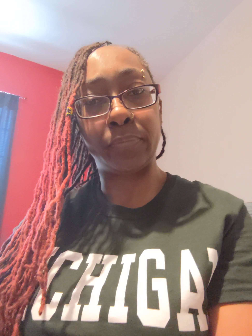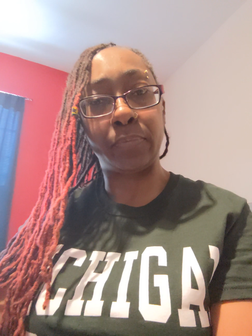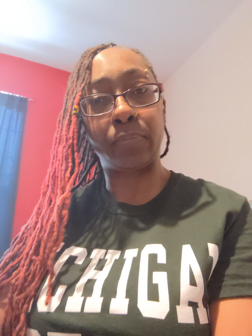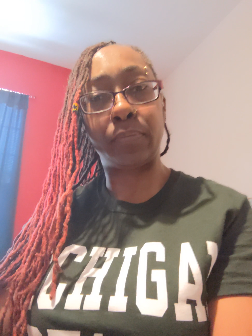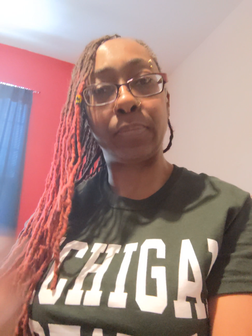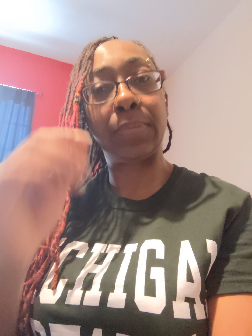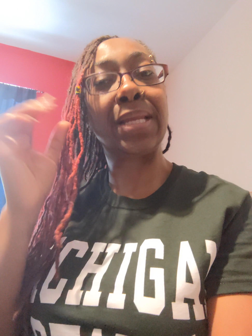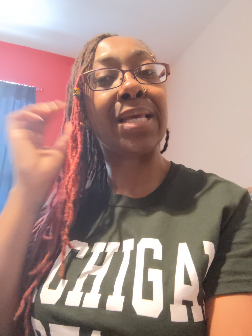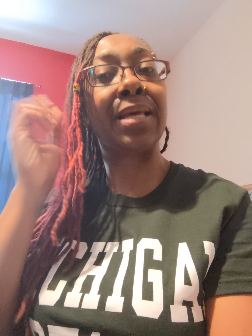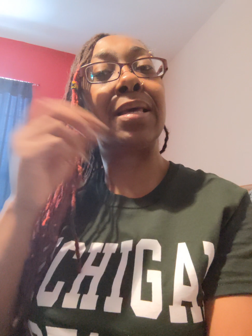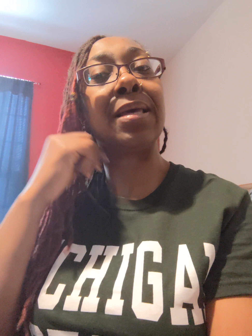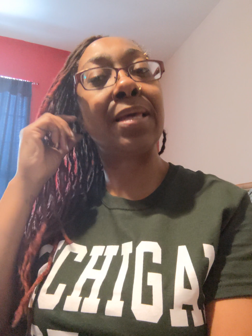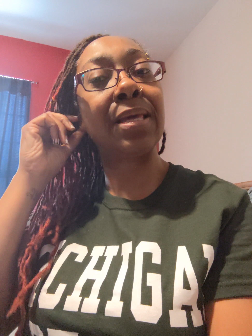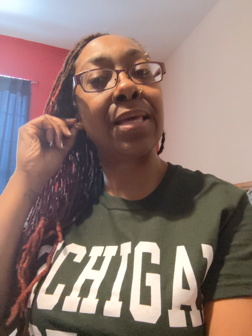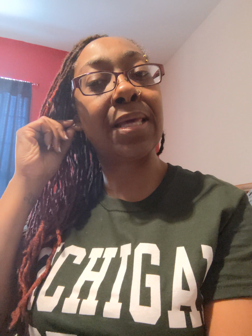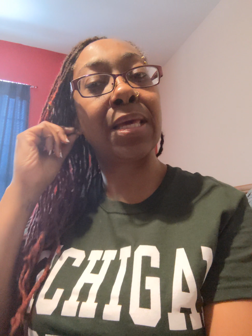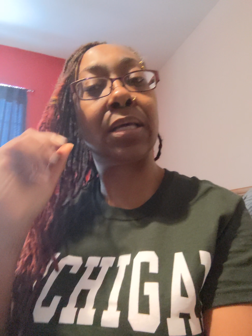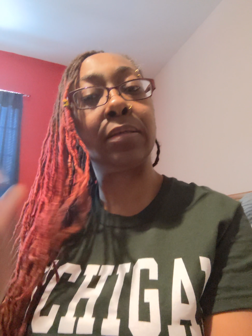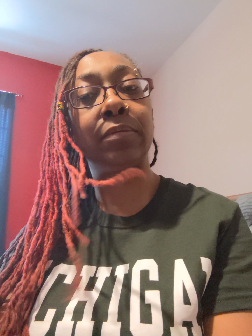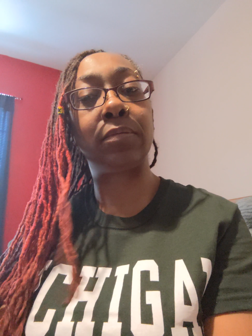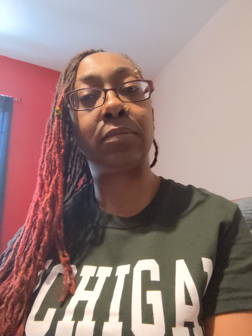ear